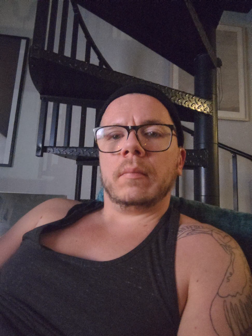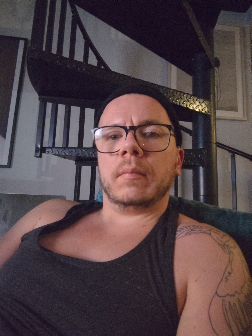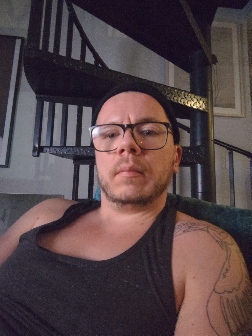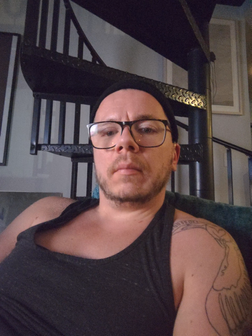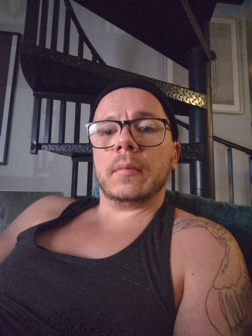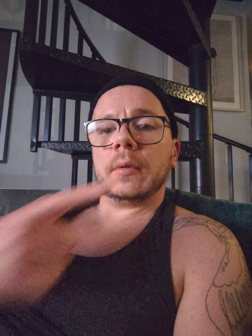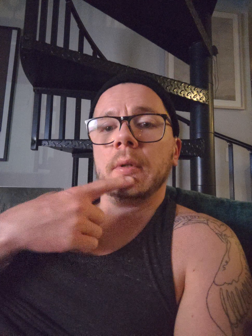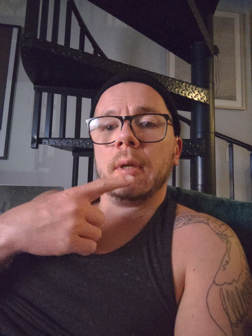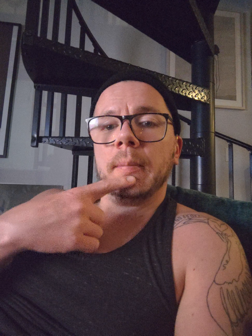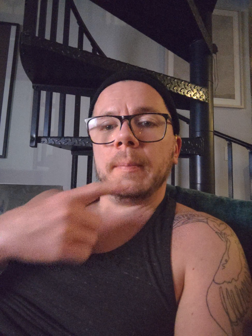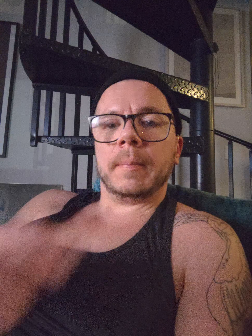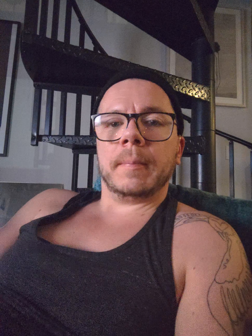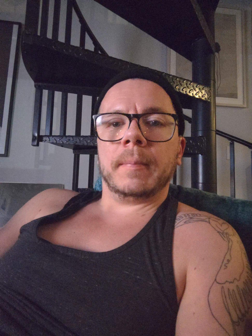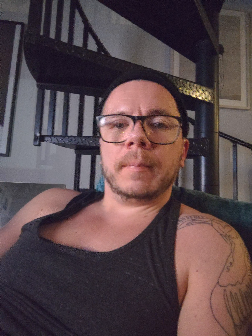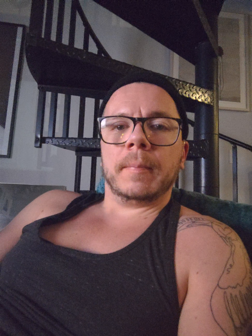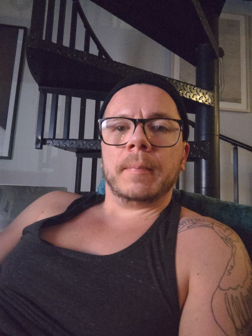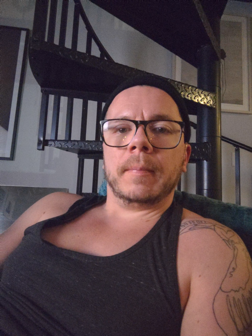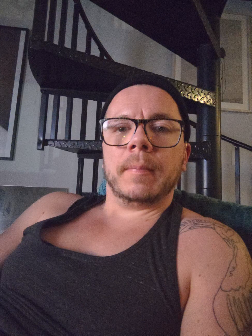say